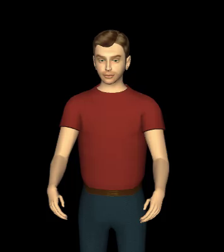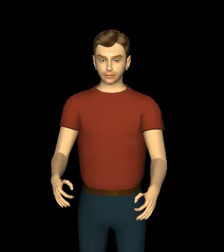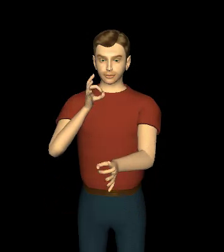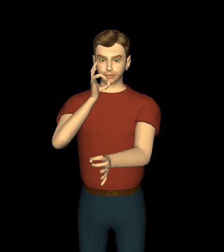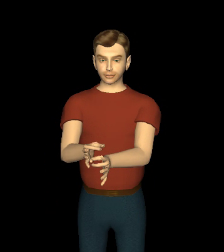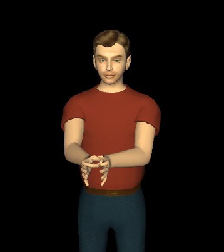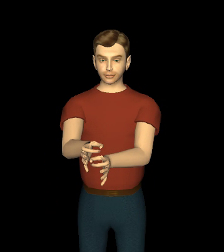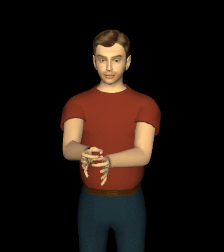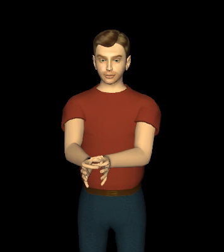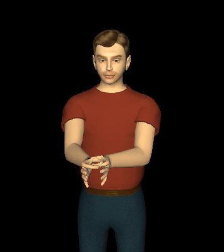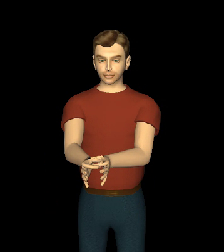حبة عنب